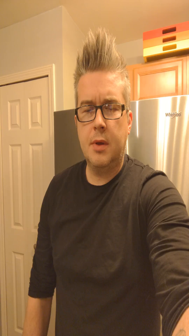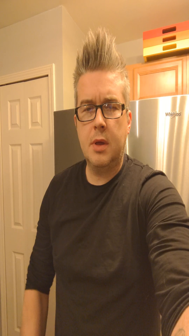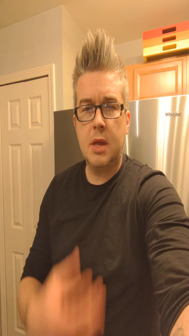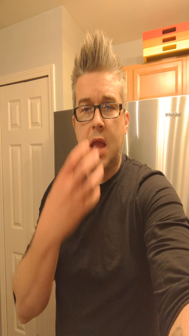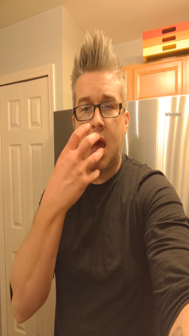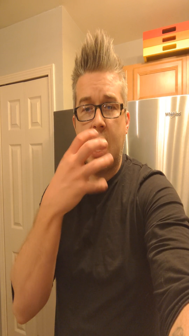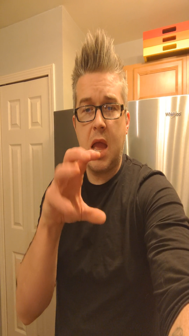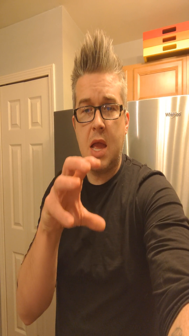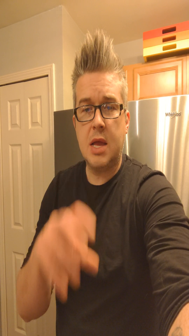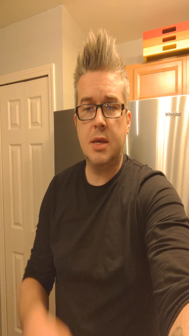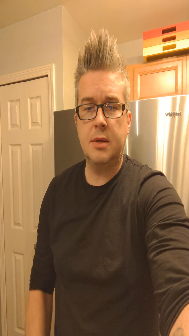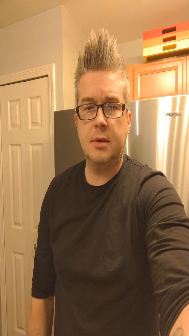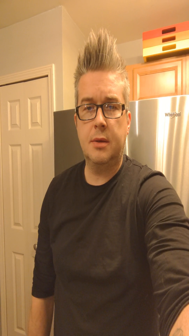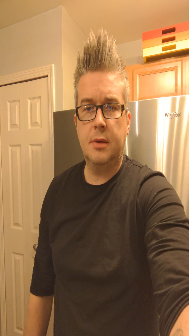hot